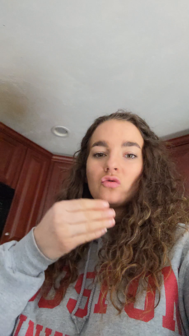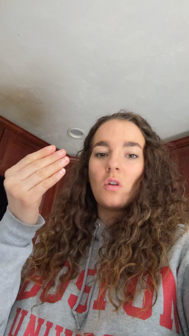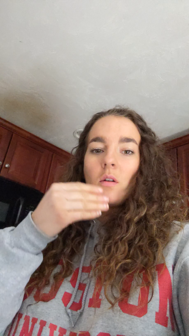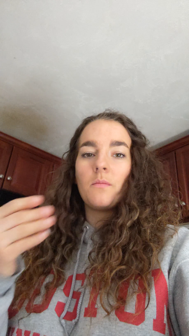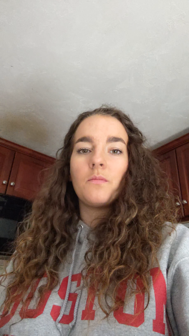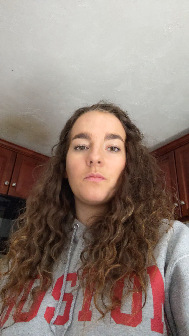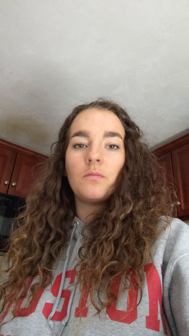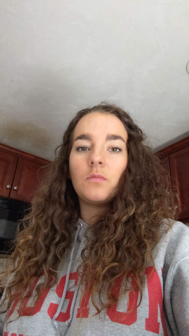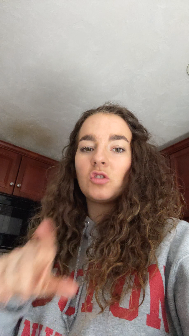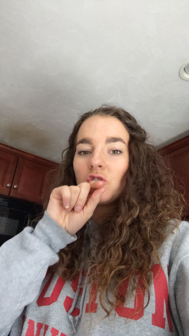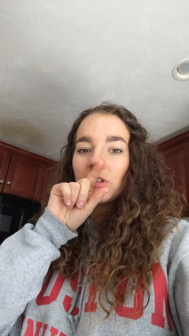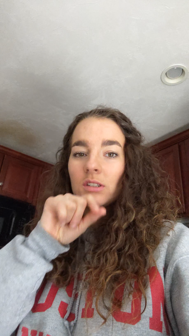chicken